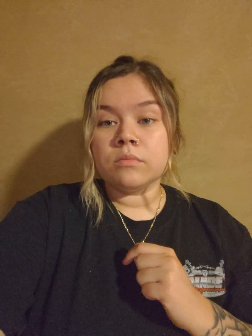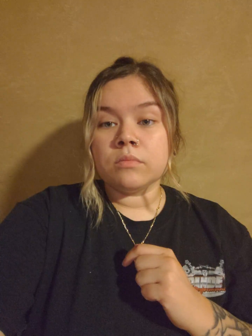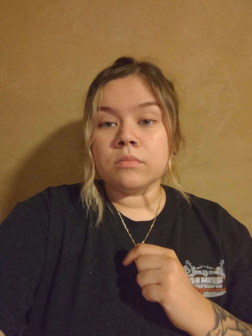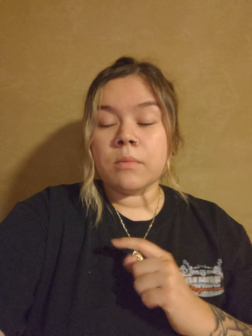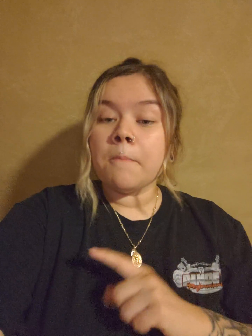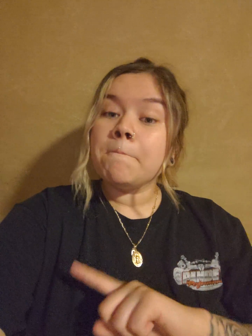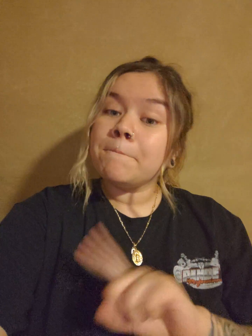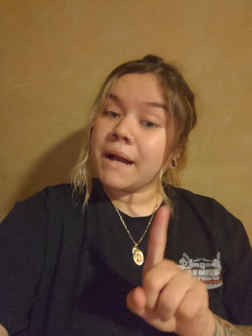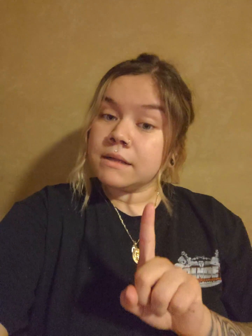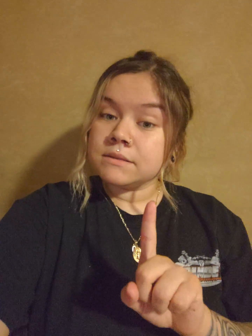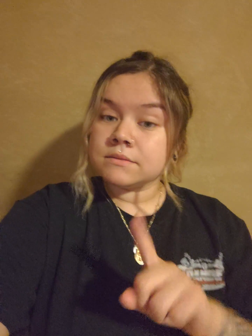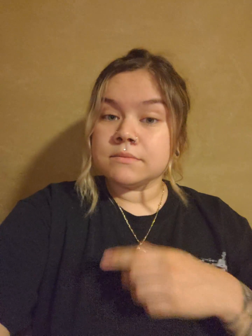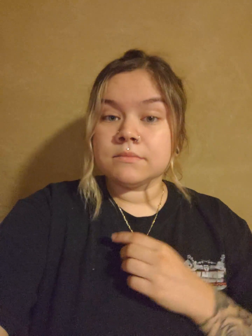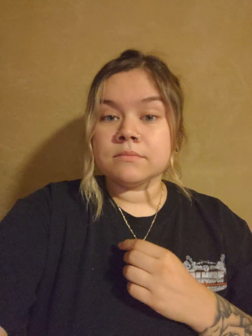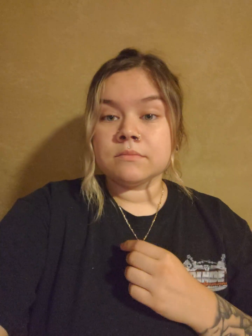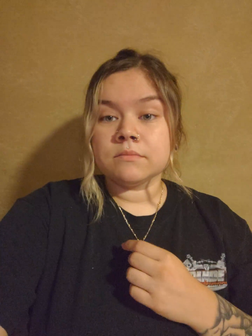but